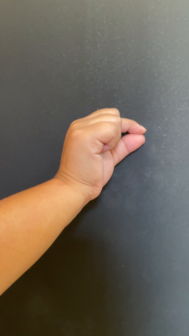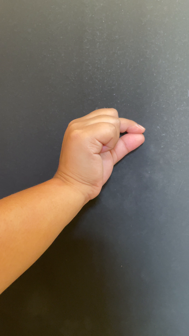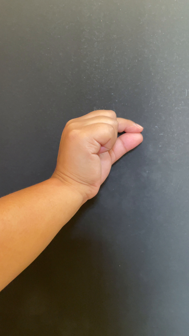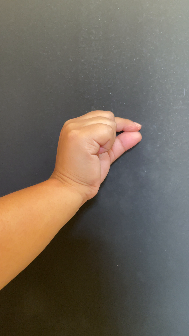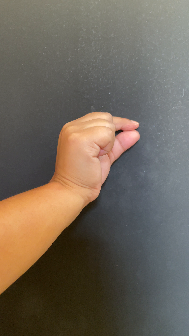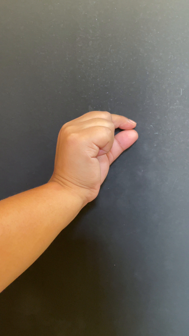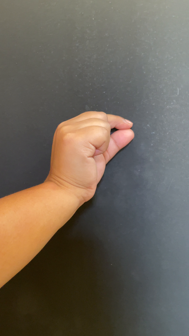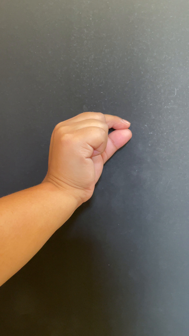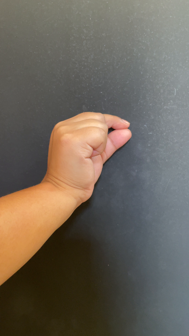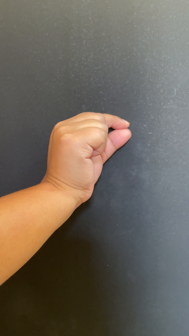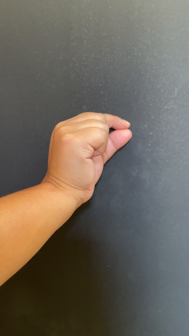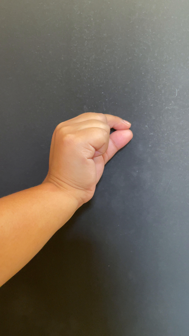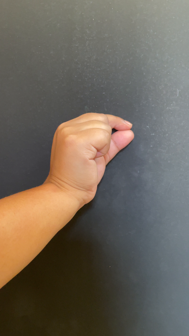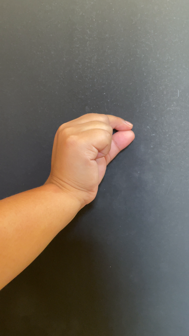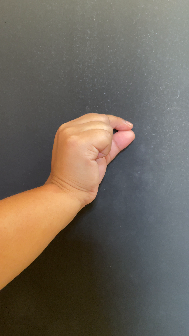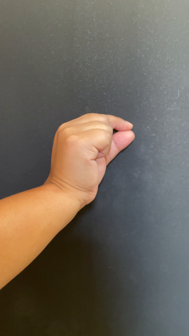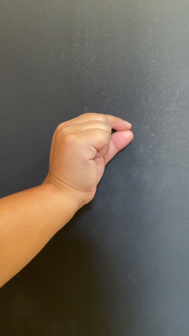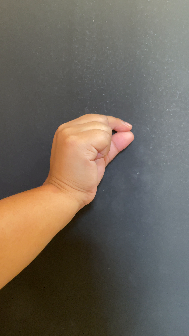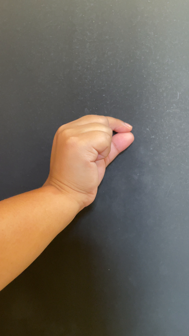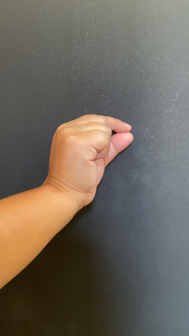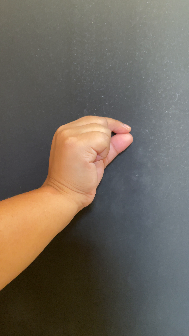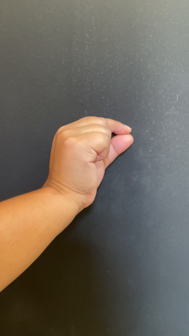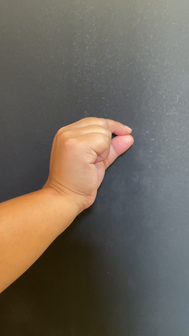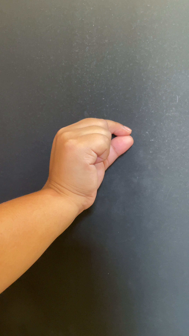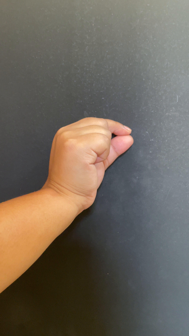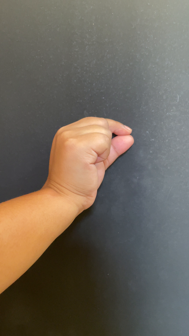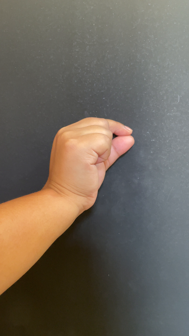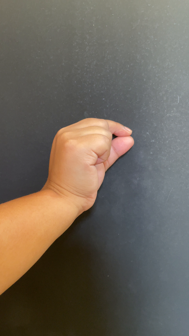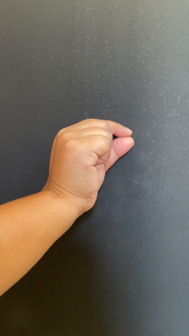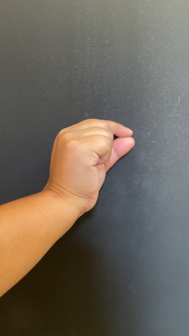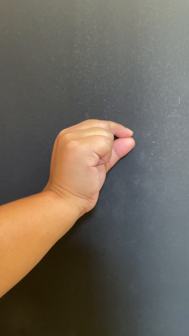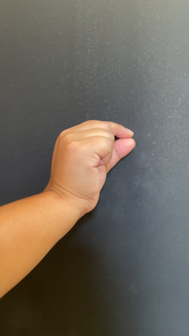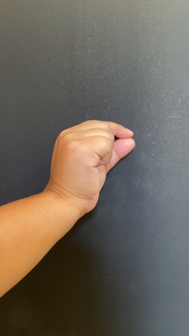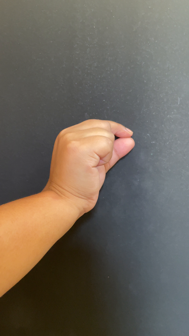क्ष